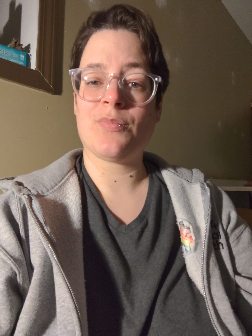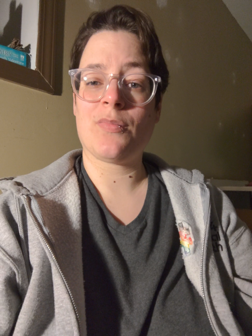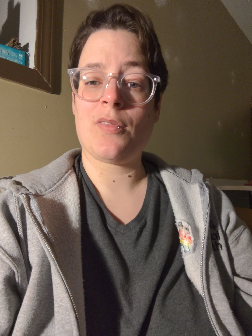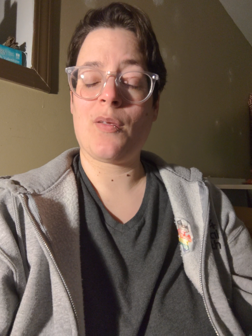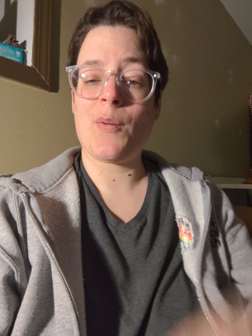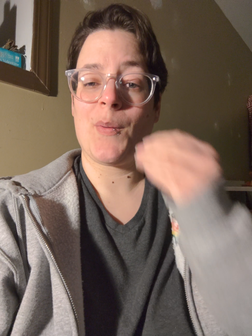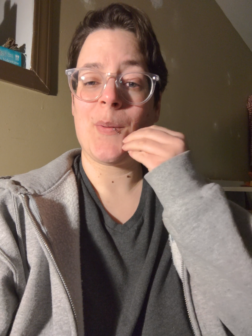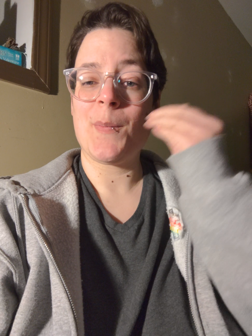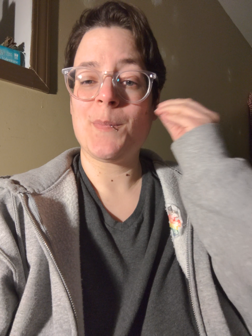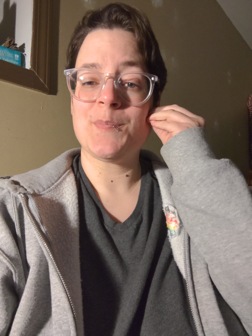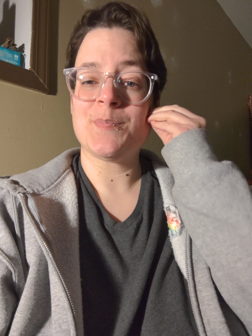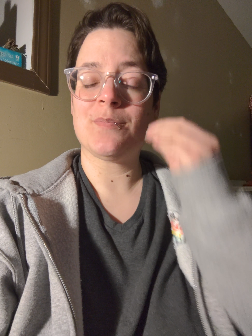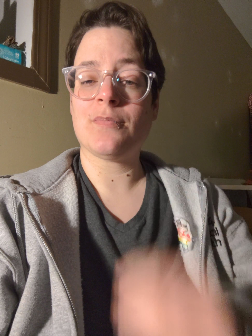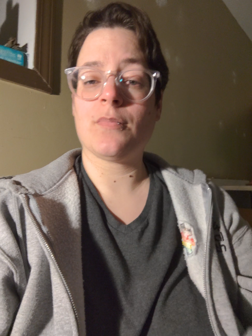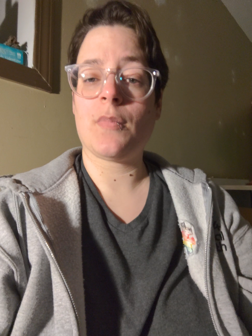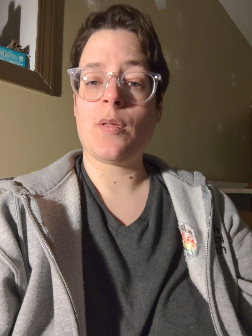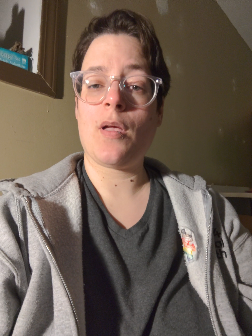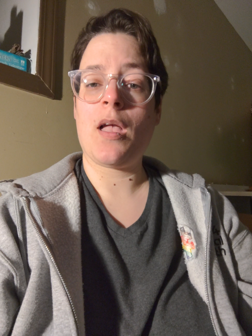home